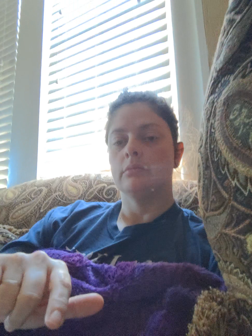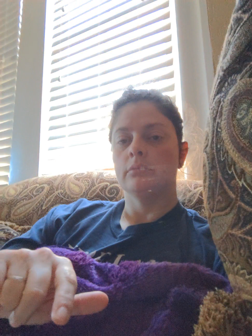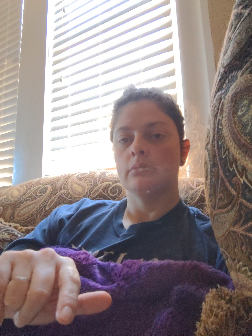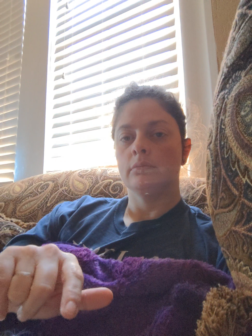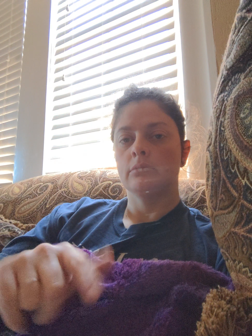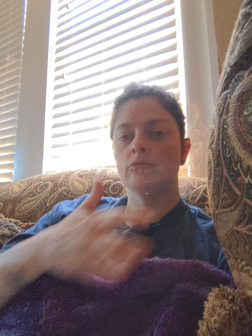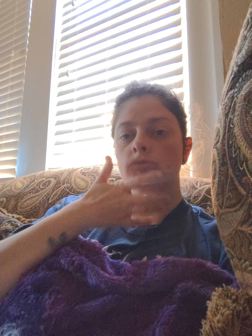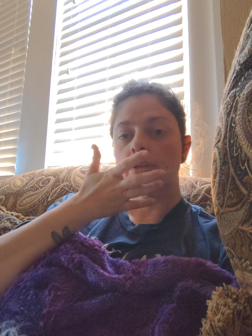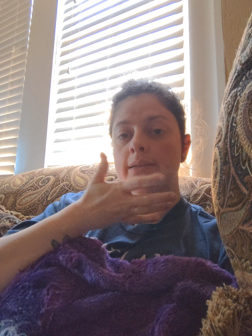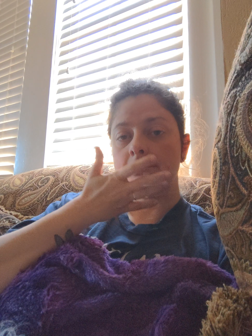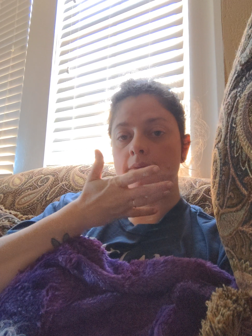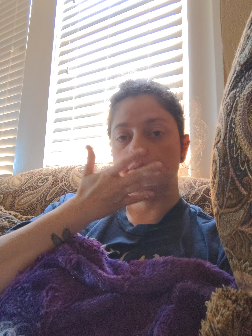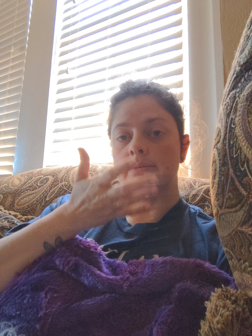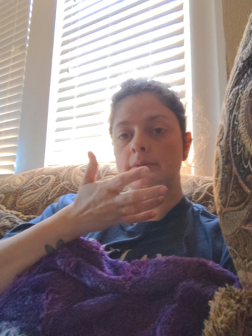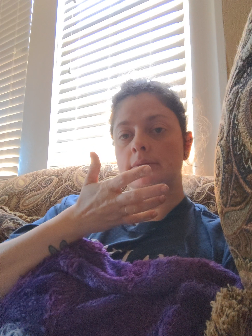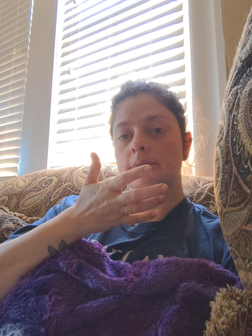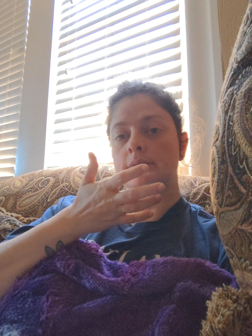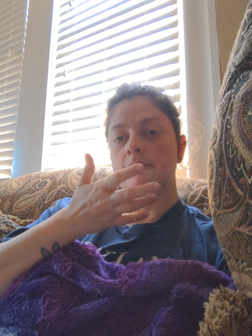grass